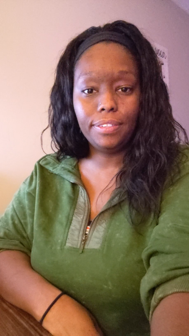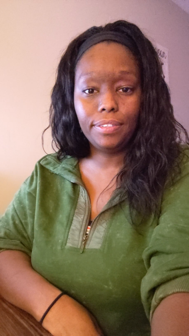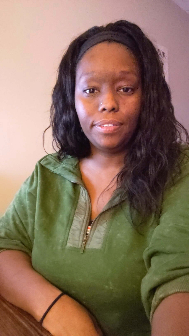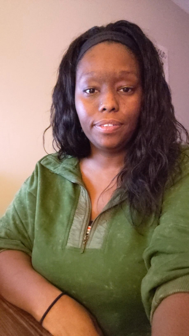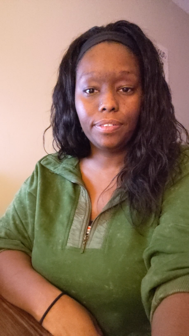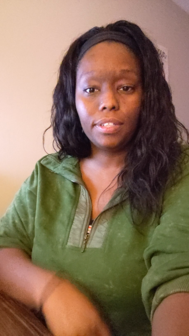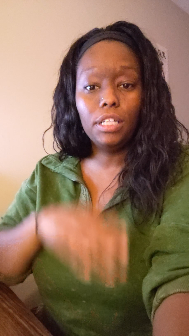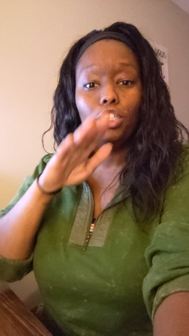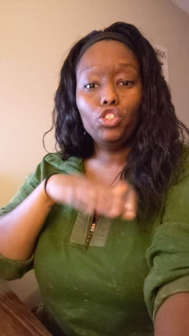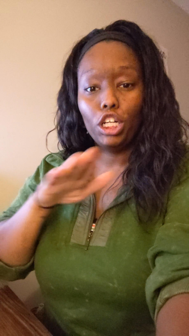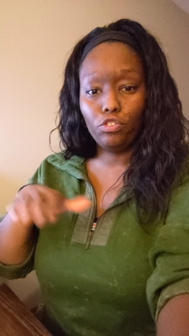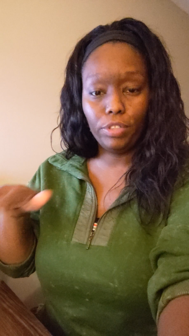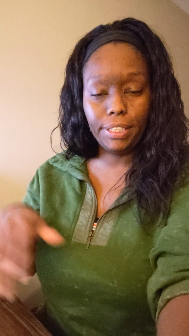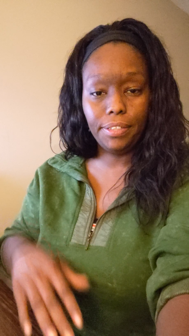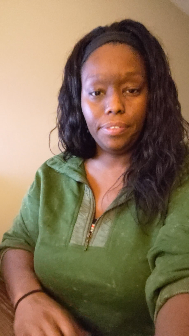children